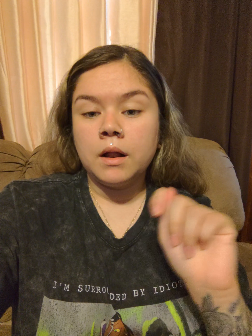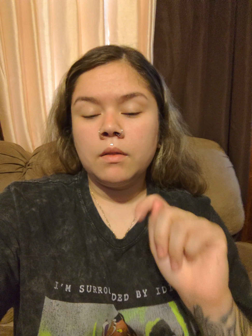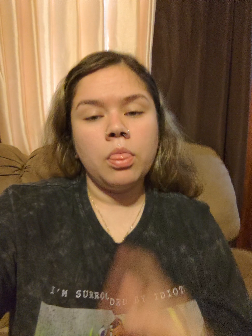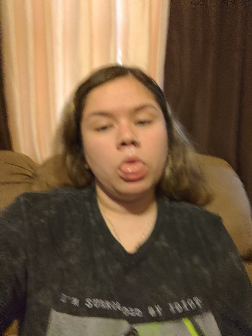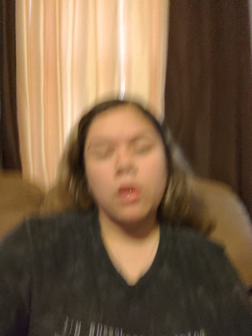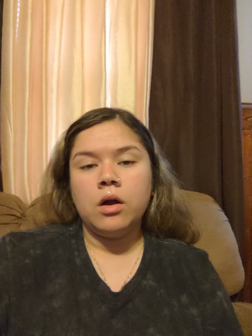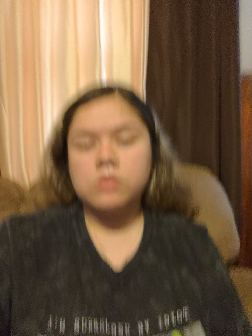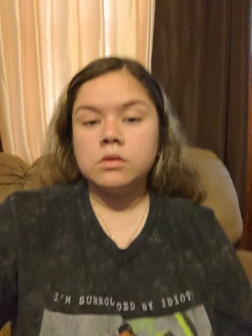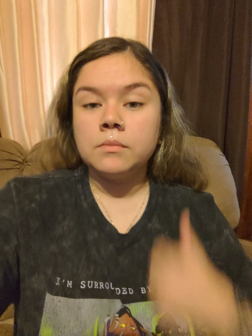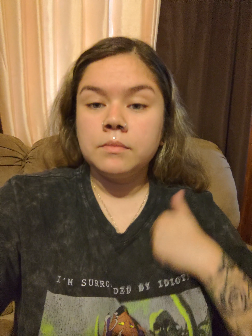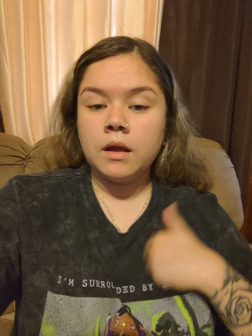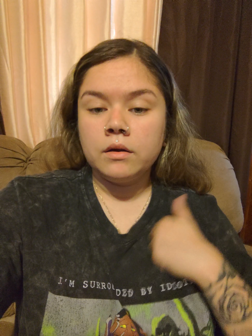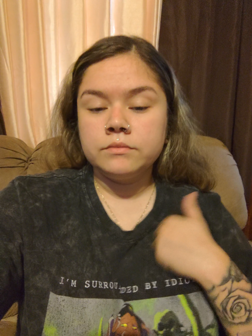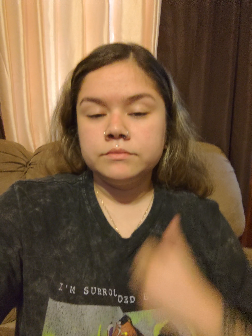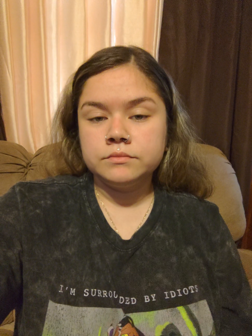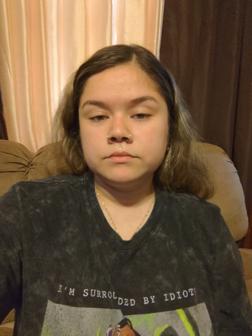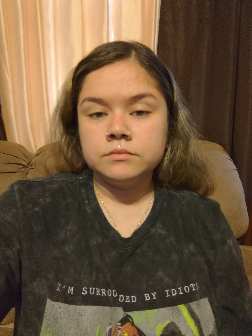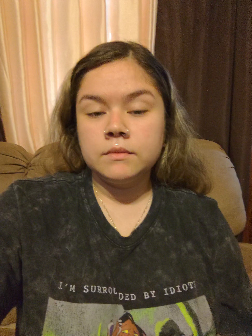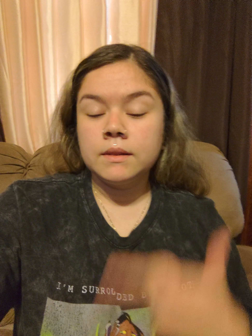bathtub